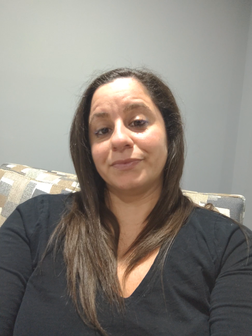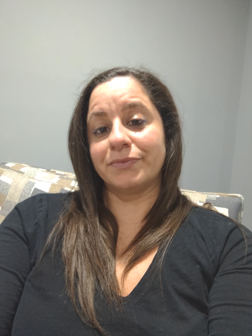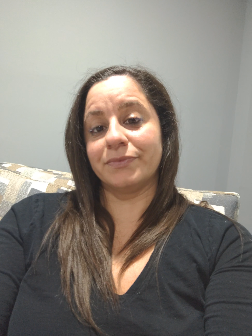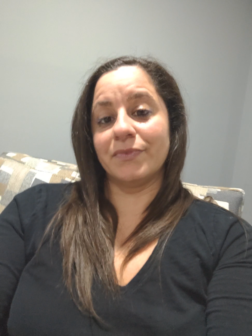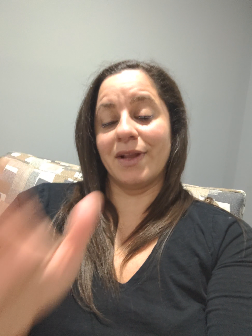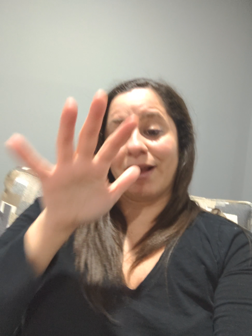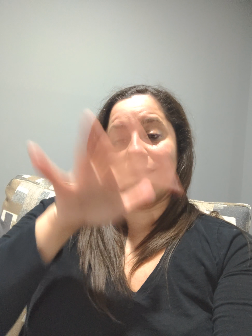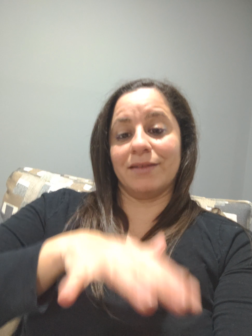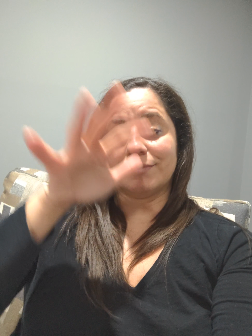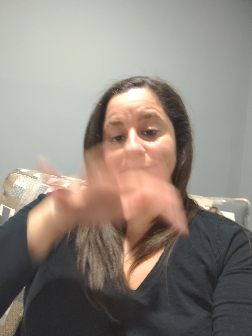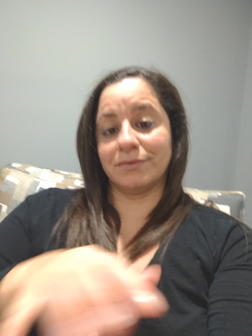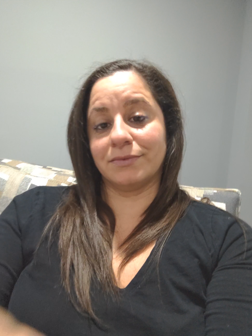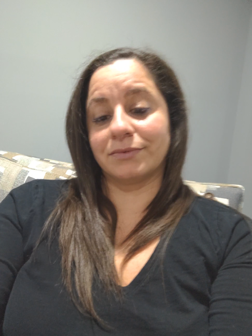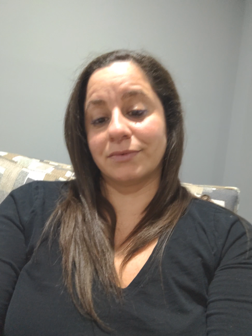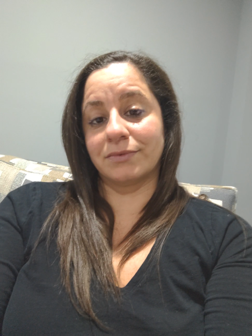alligator